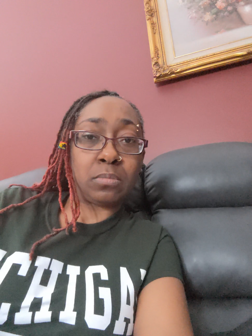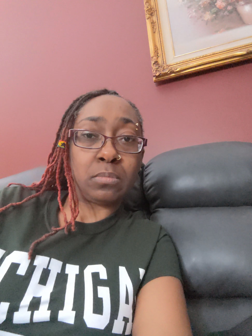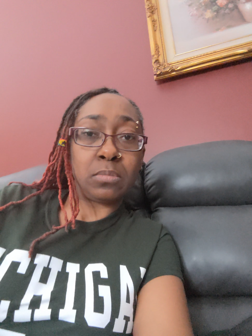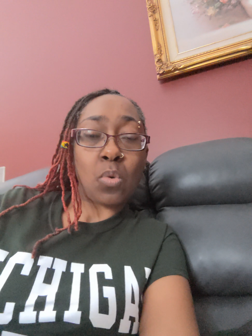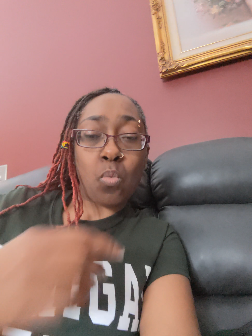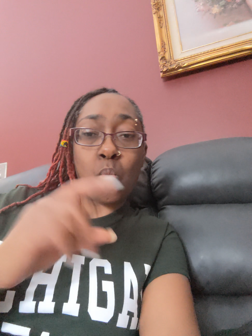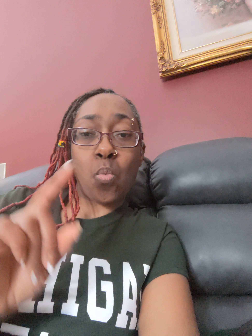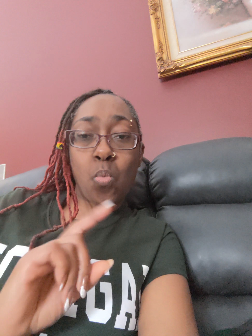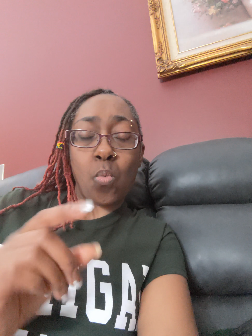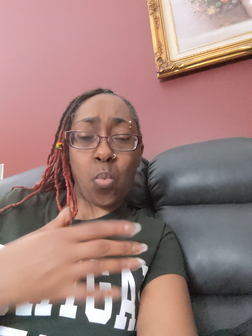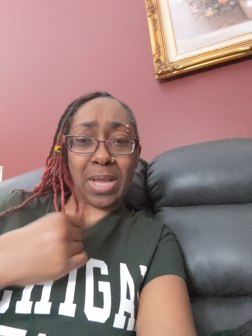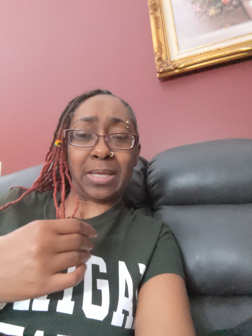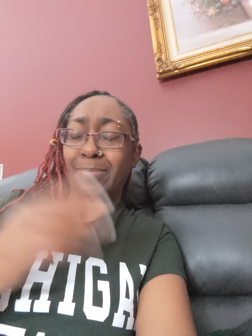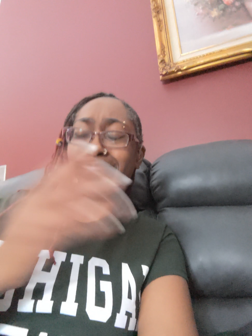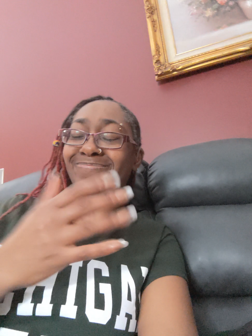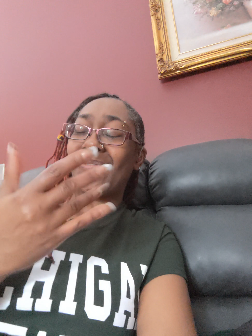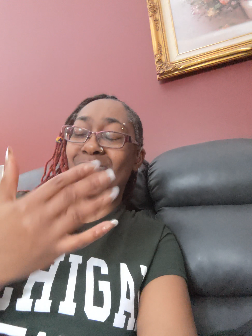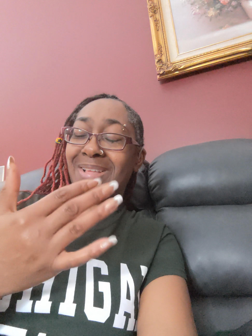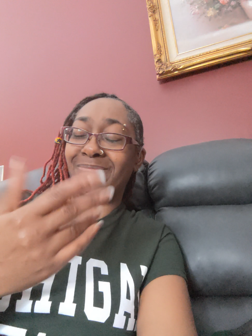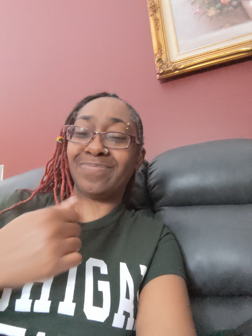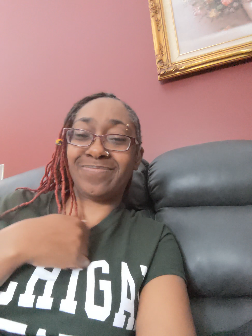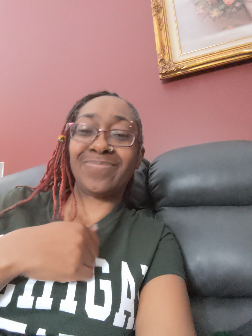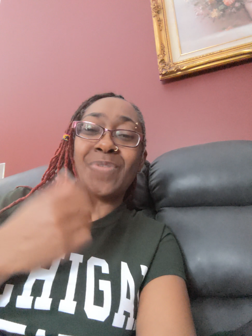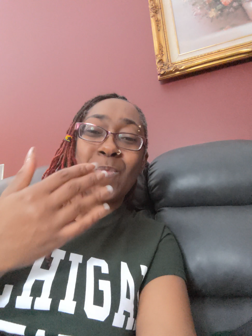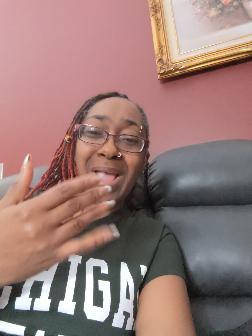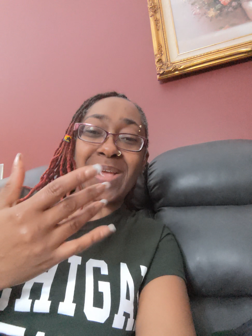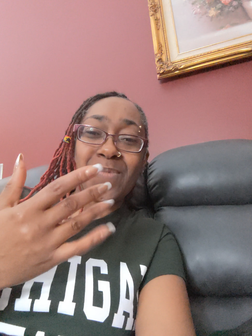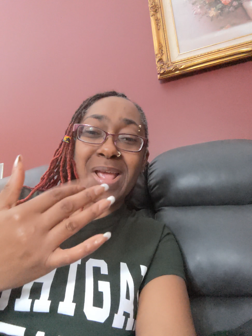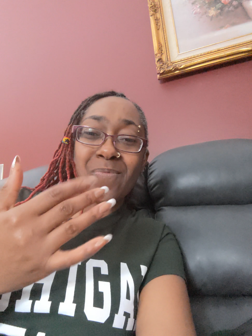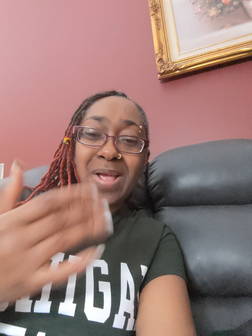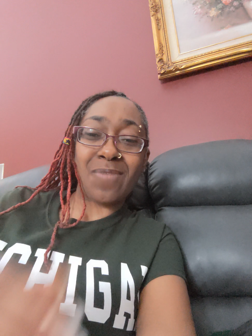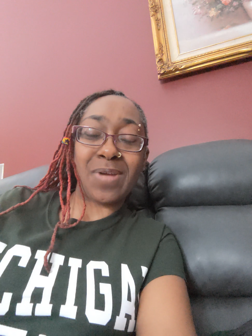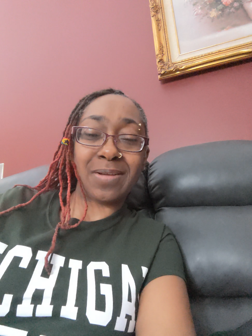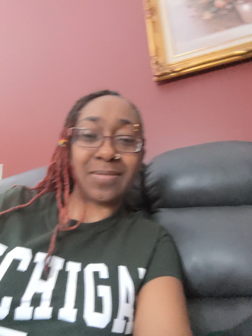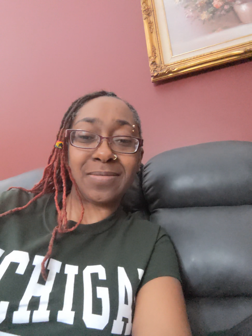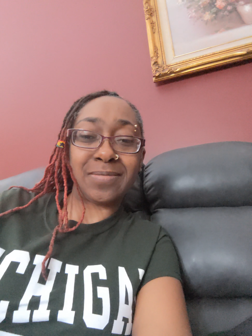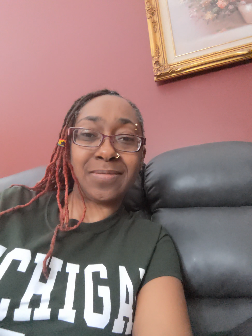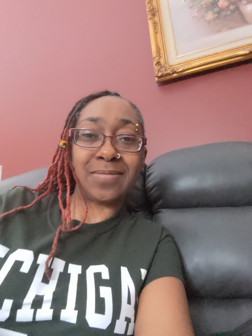wait